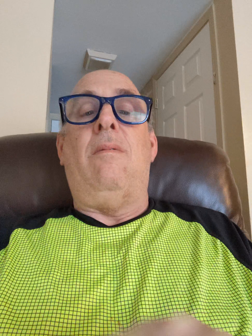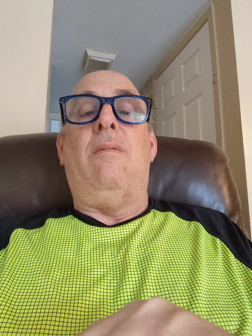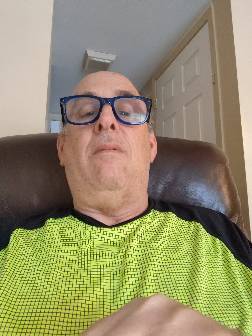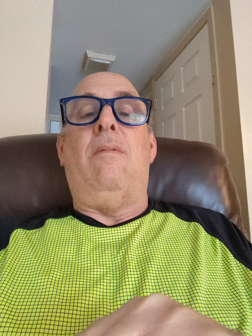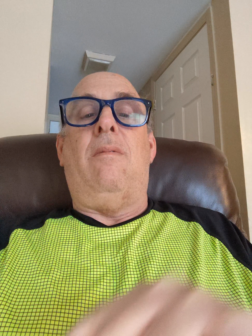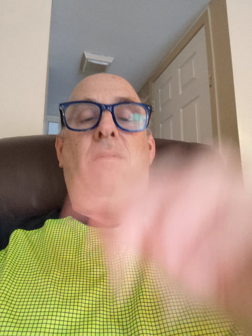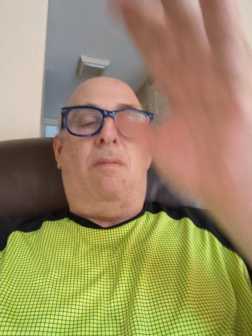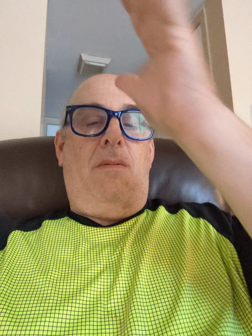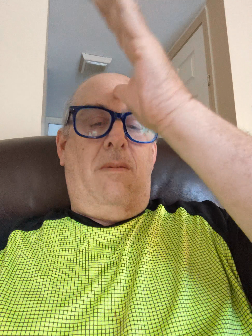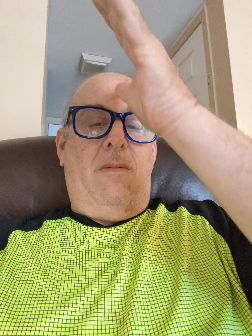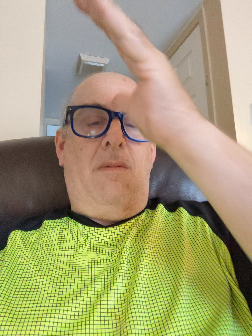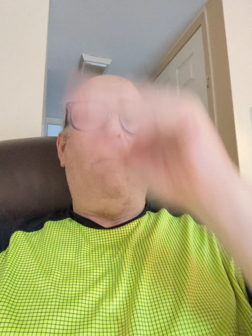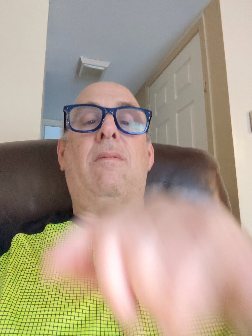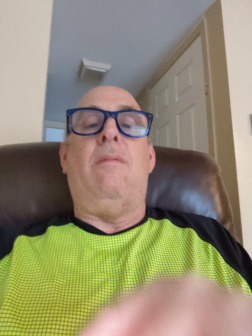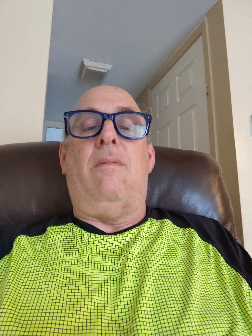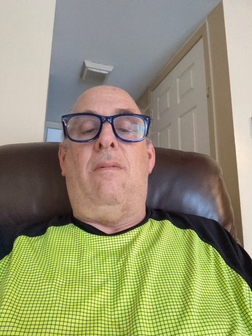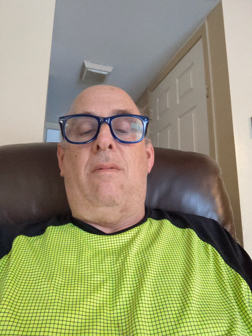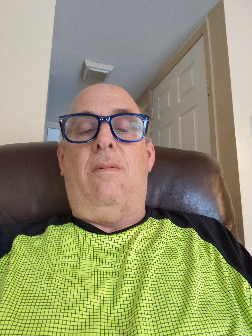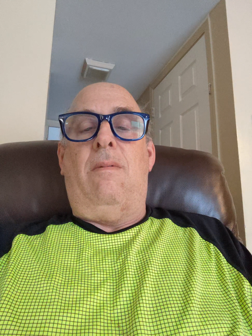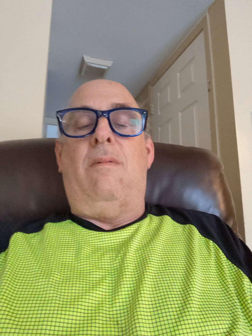dad